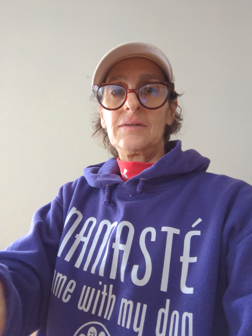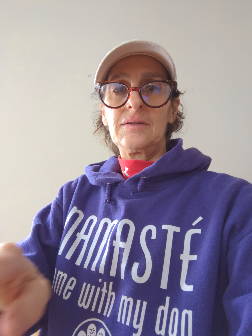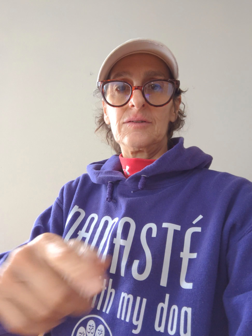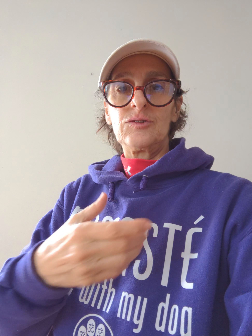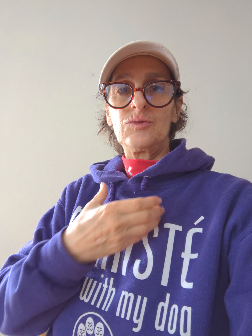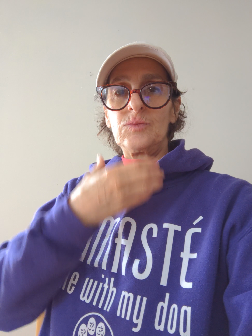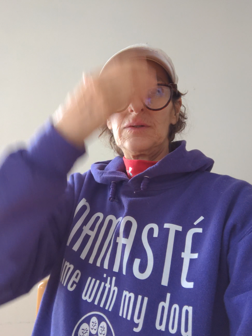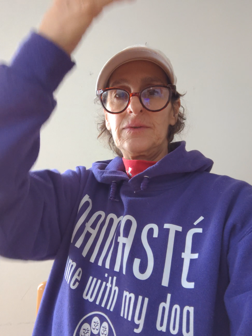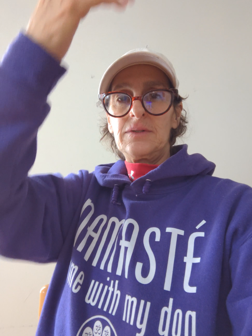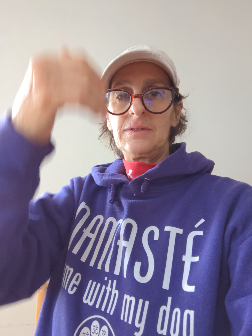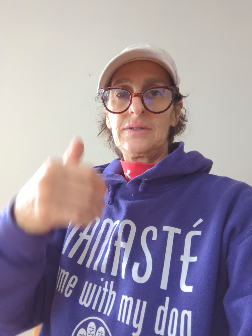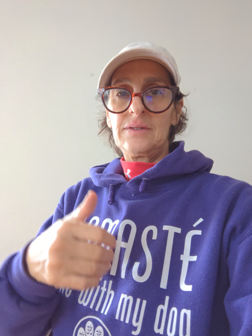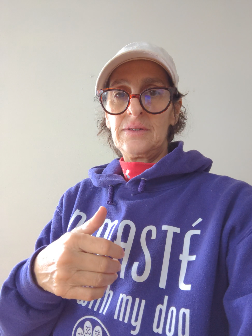giraffe